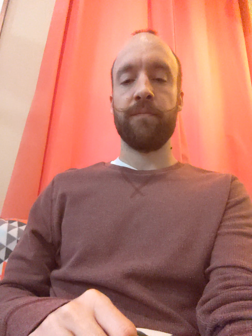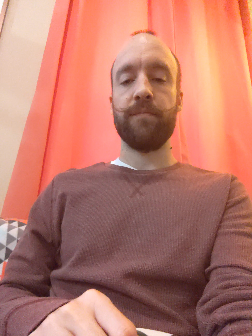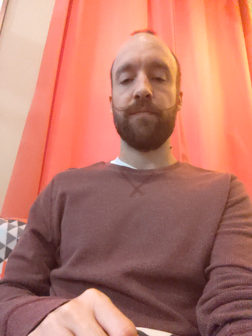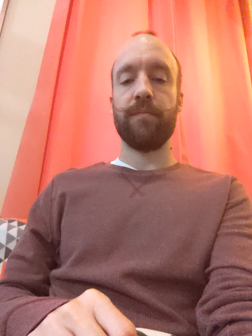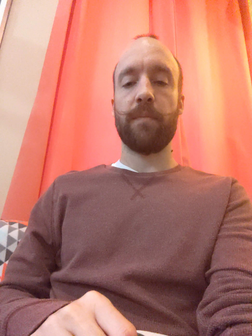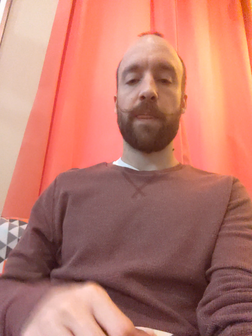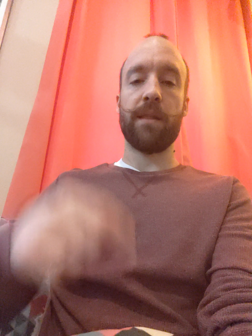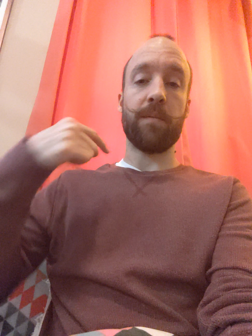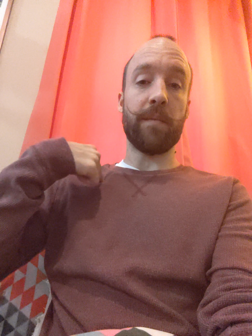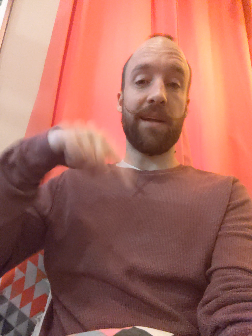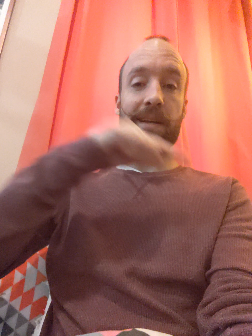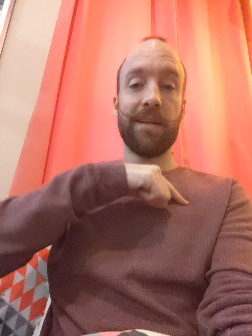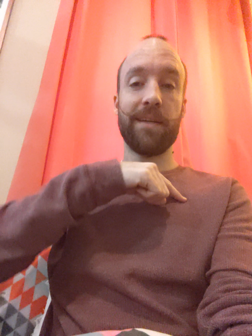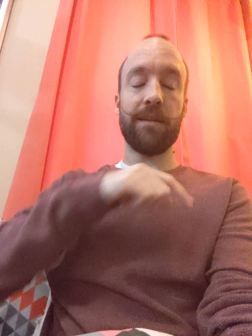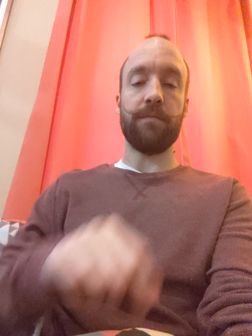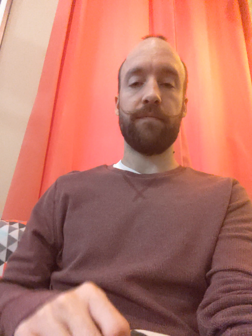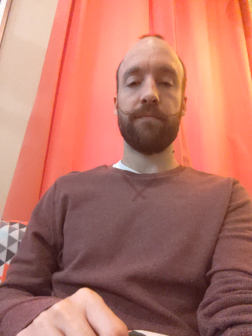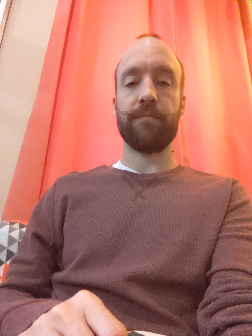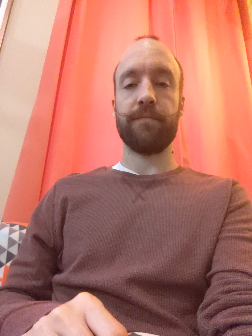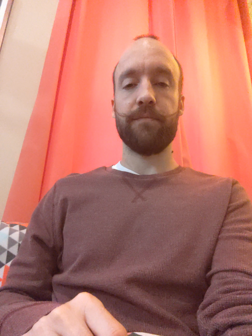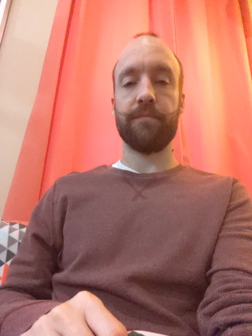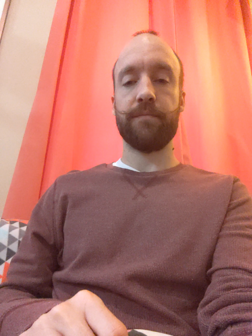we